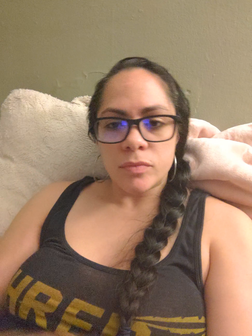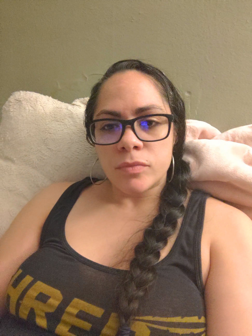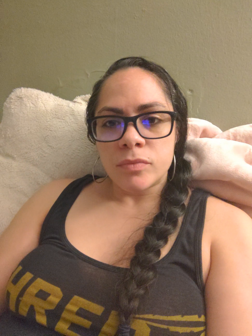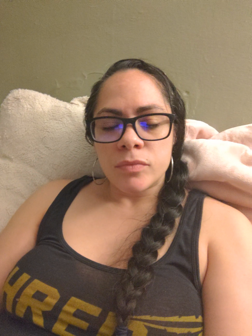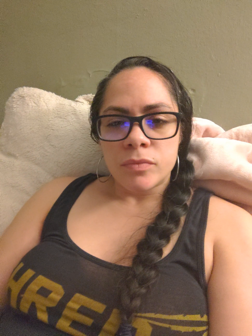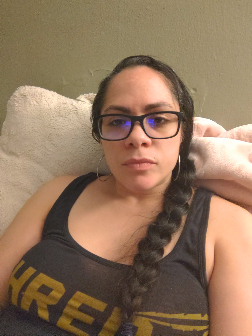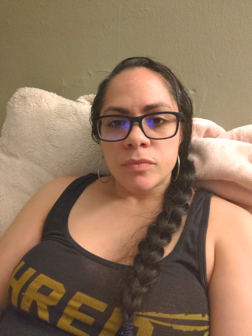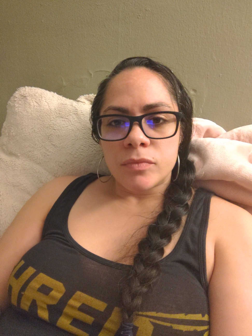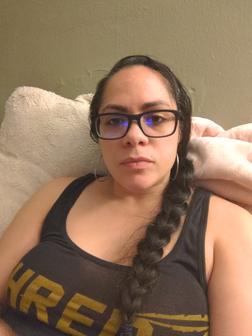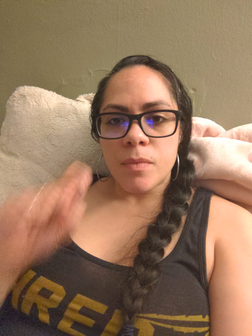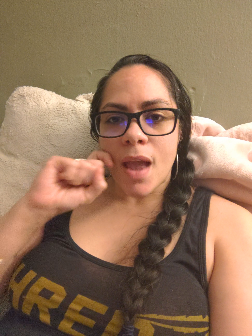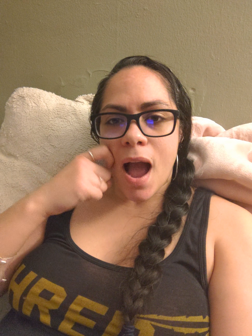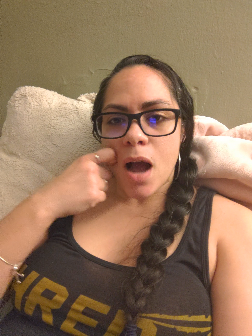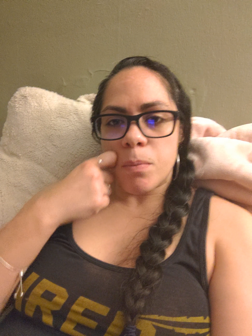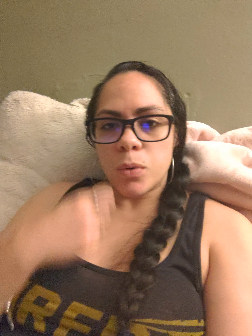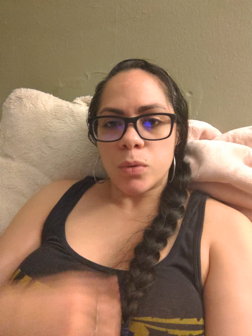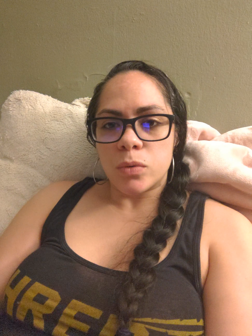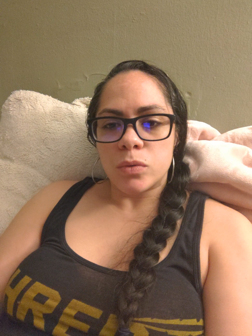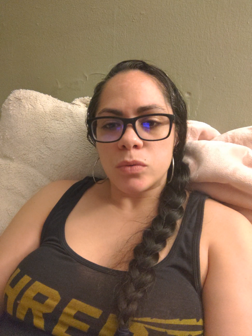apple